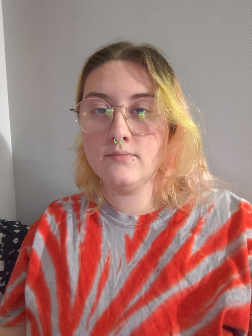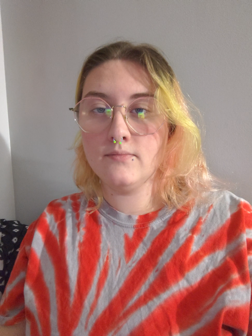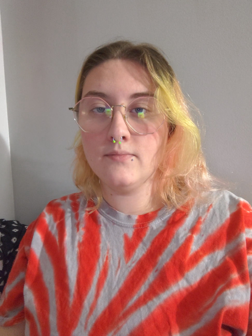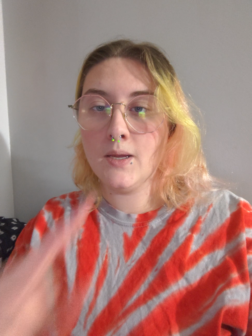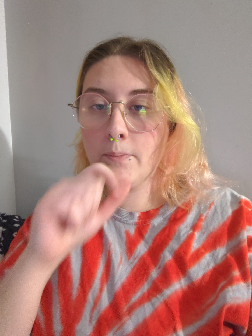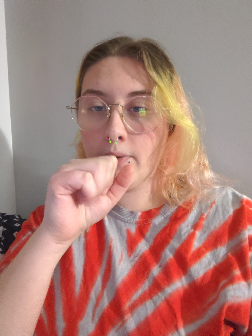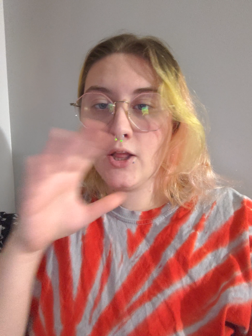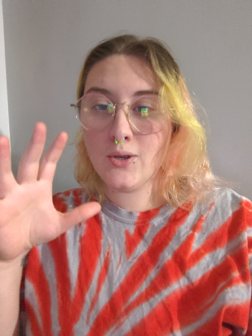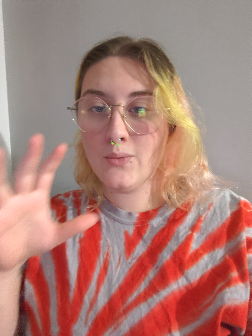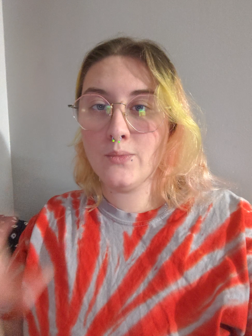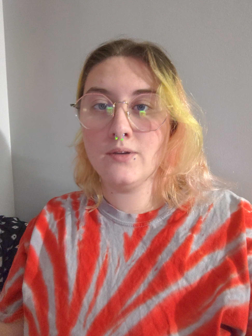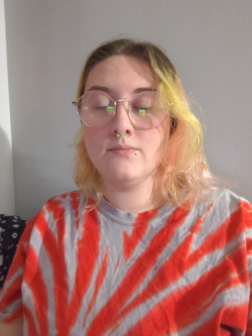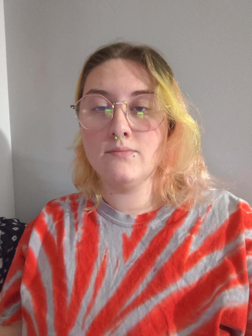balloon